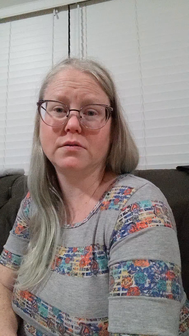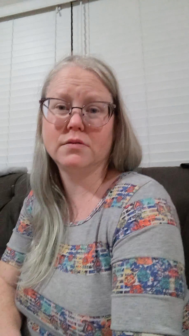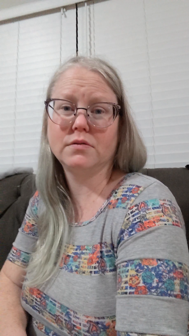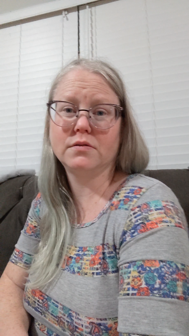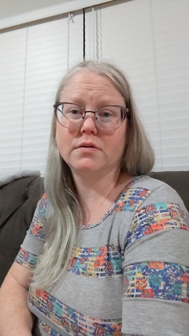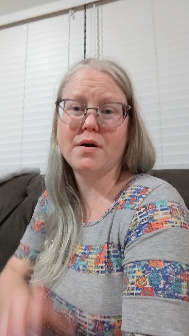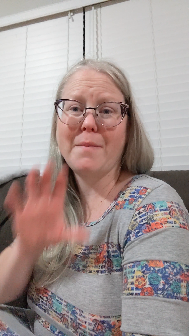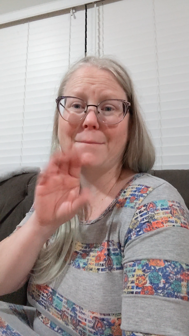bite